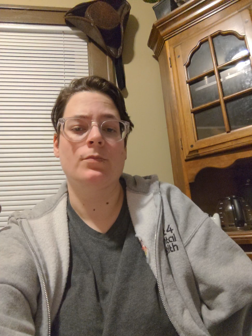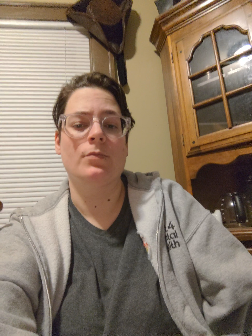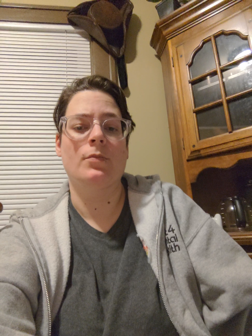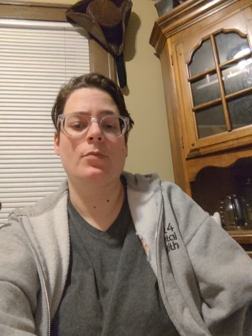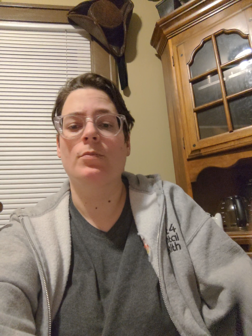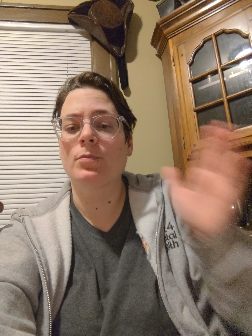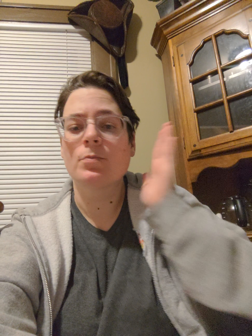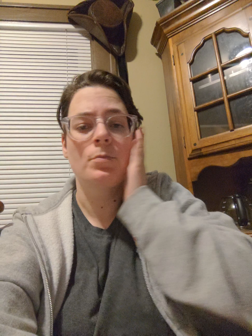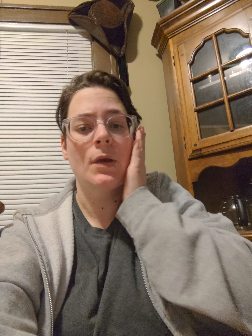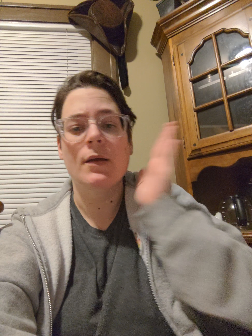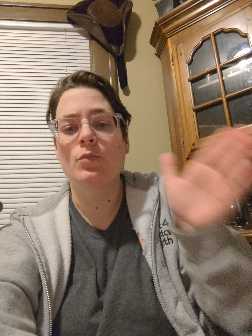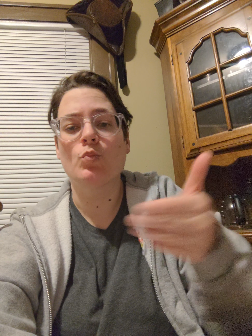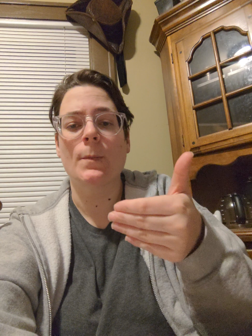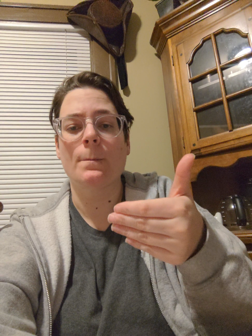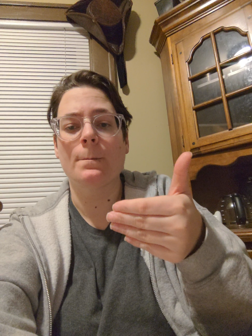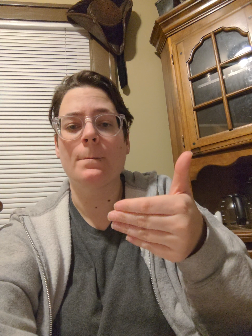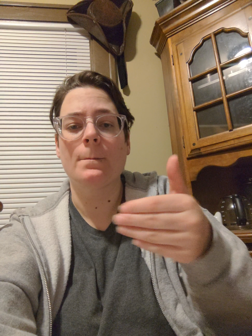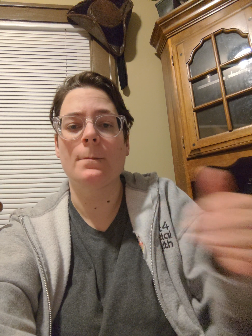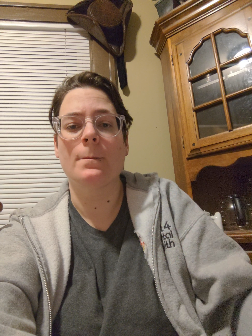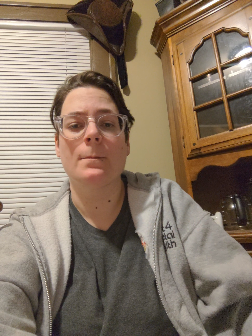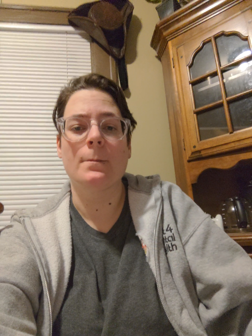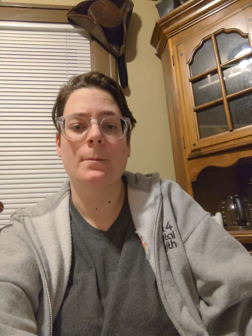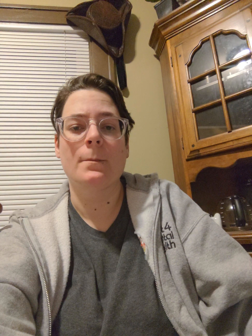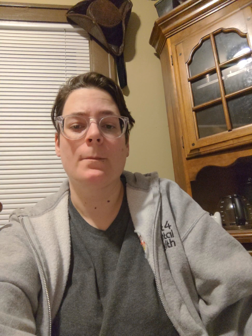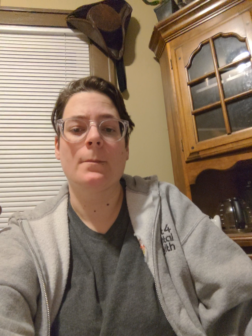bedroom